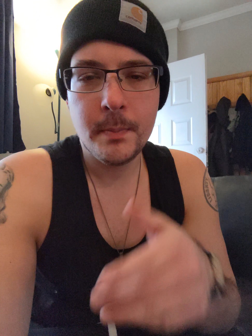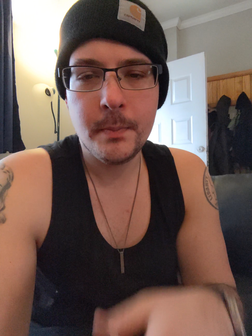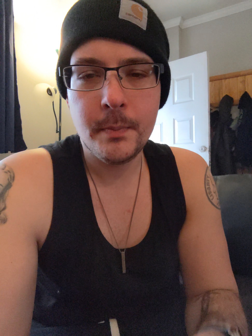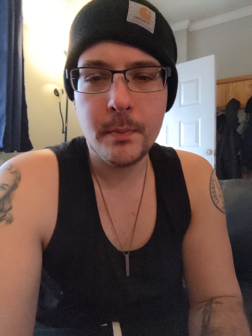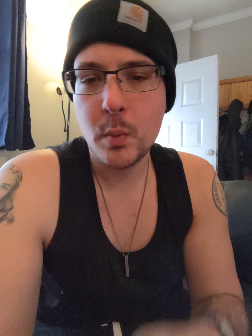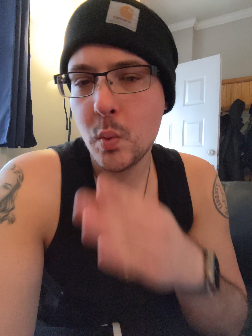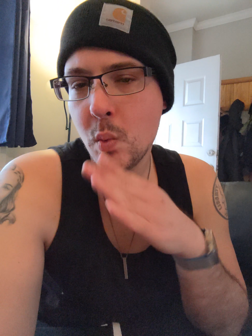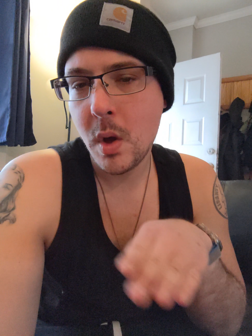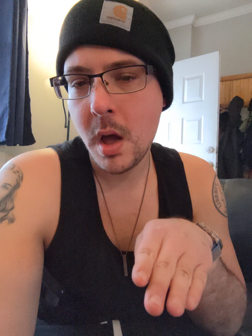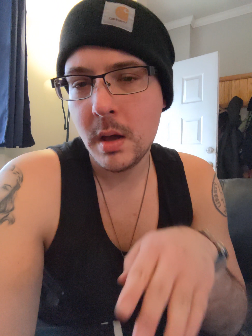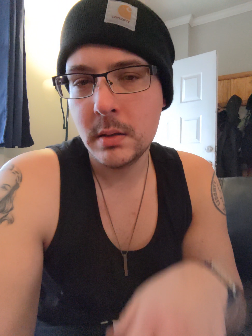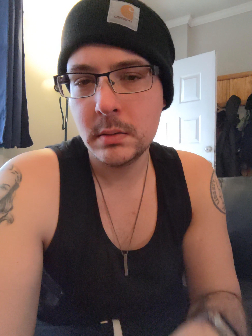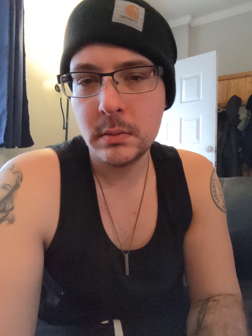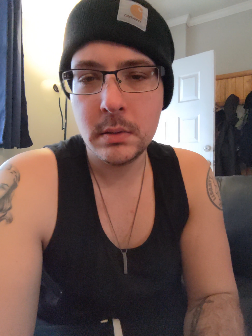quiet